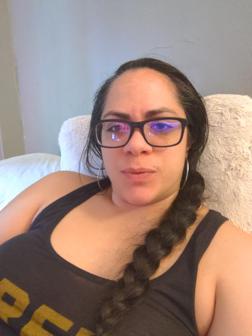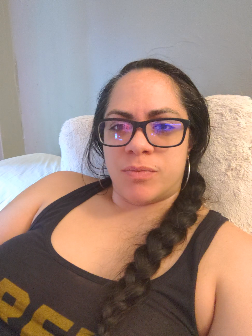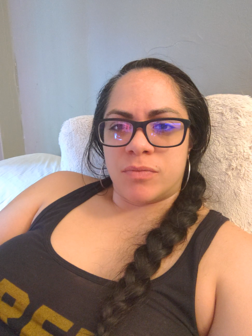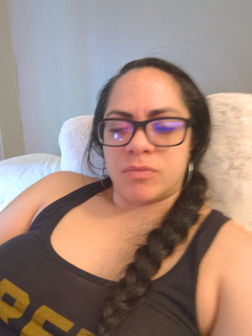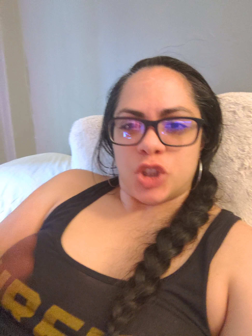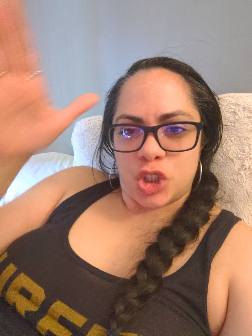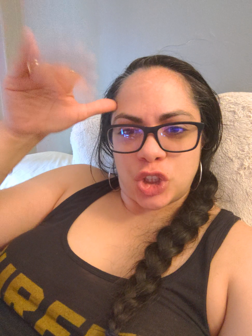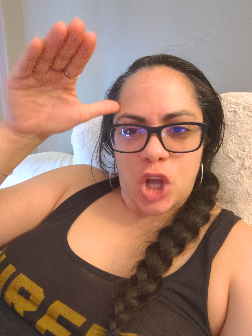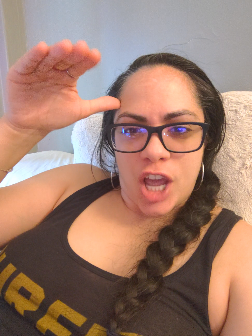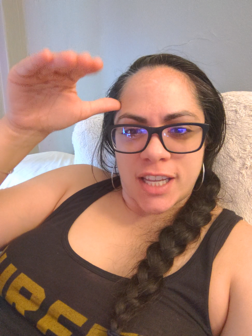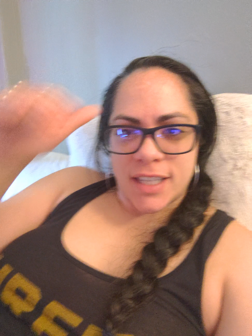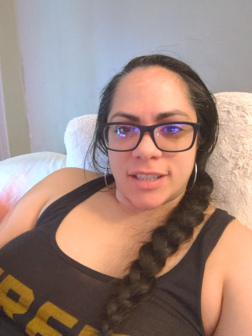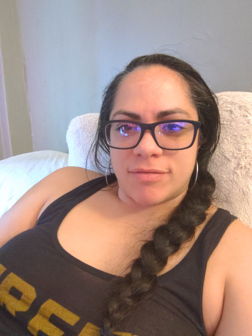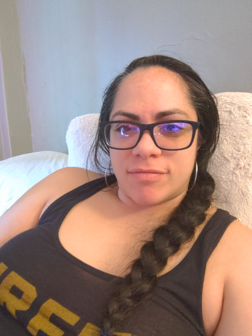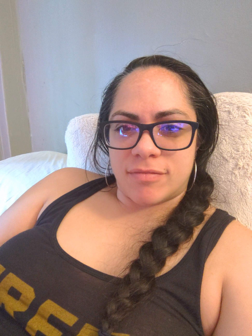donkey